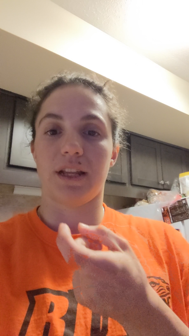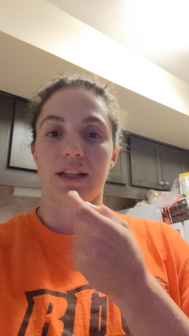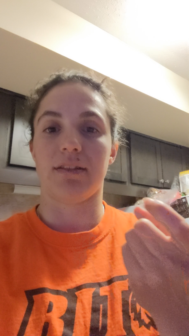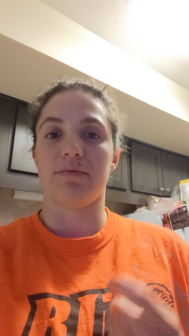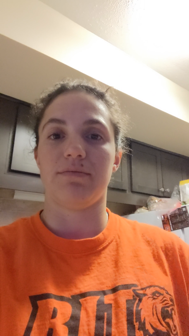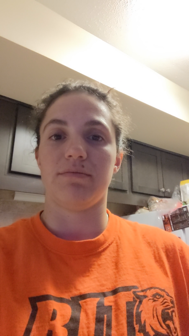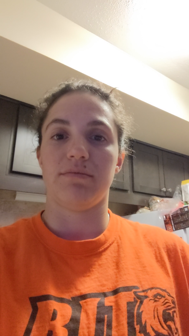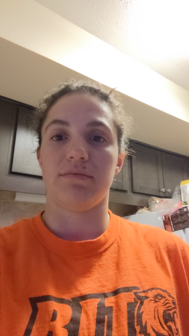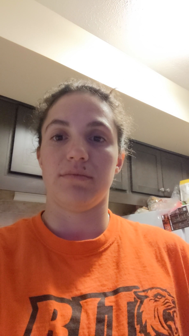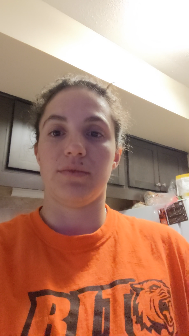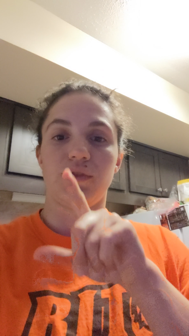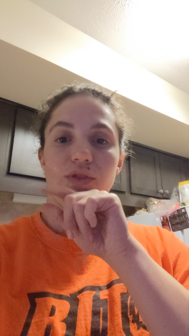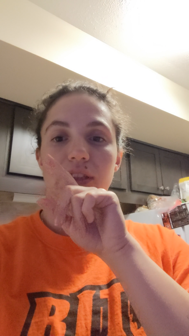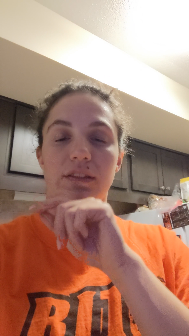chicken